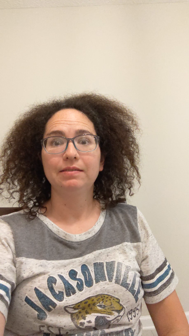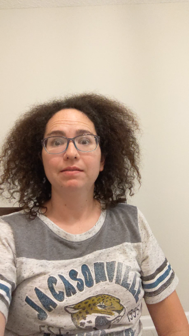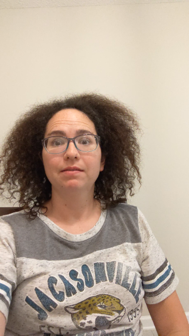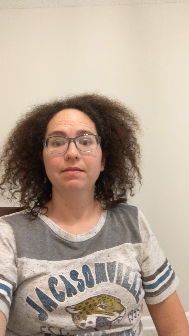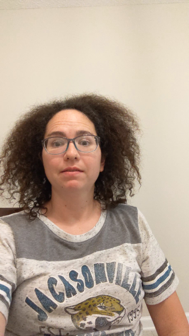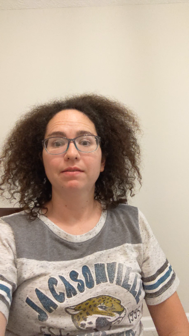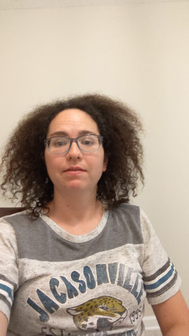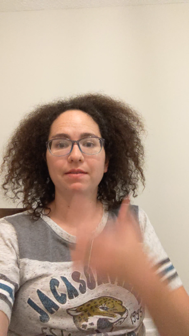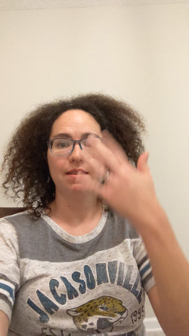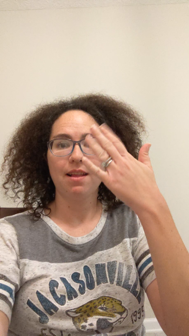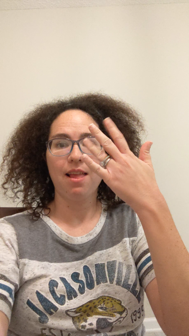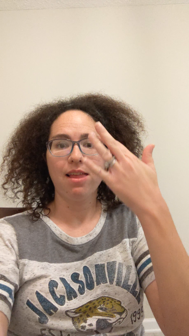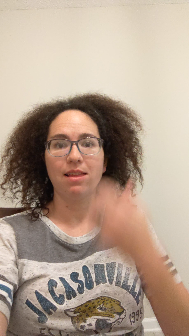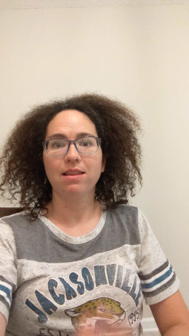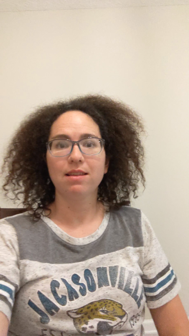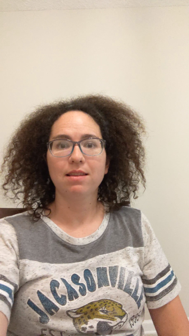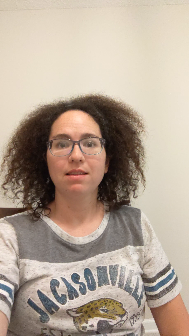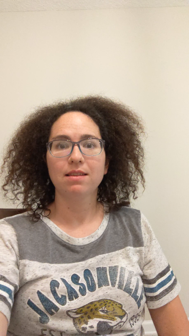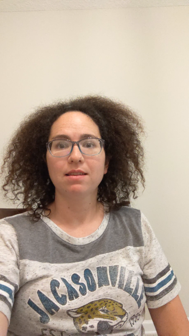hand